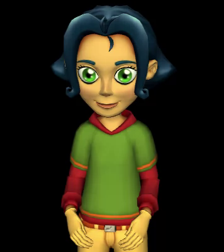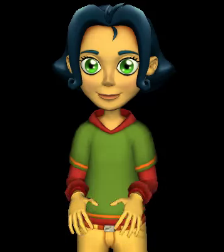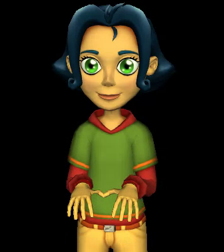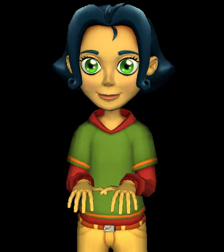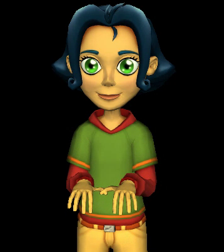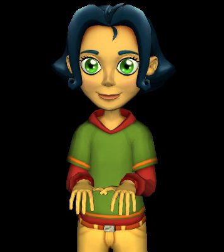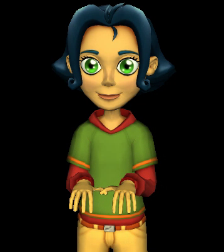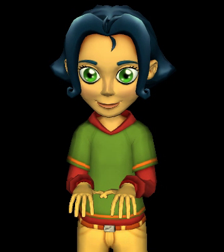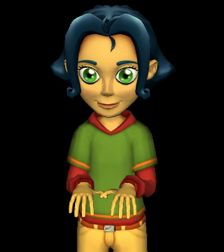يكتب على الآلة الكاتبة